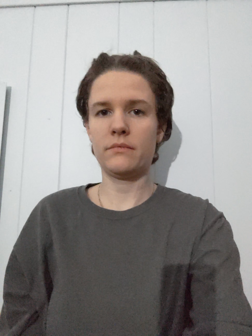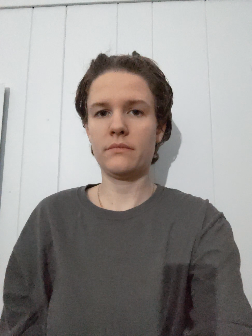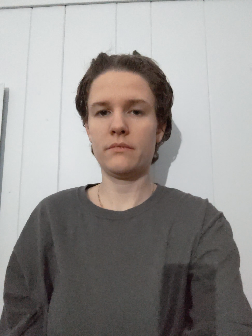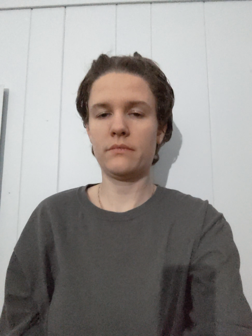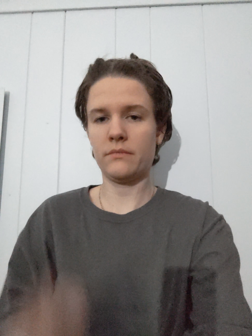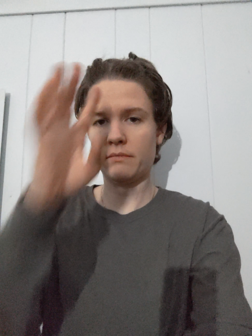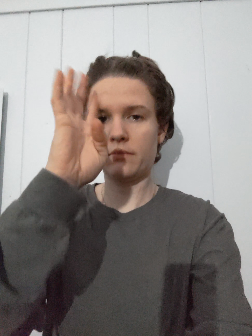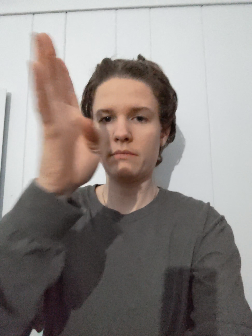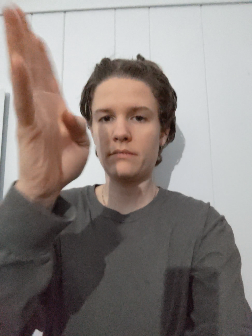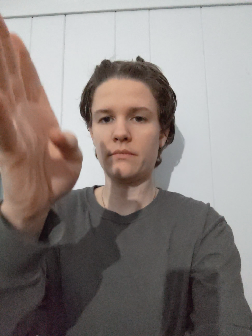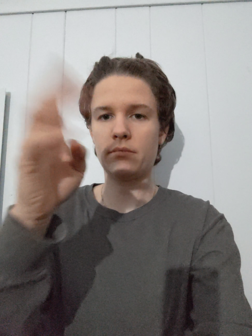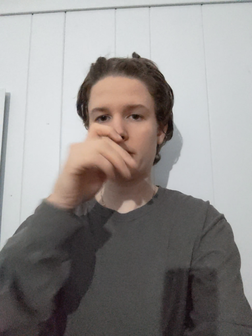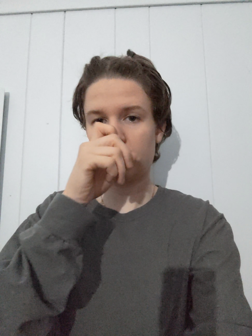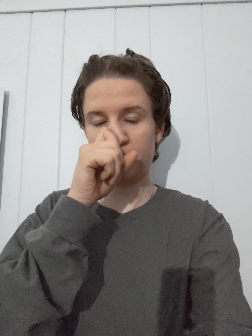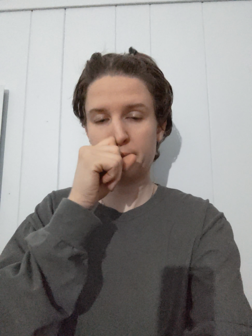pretend